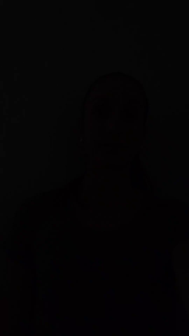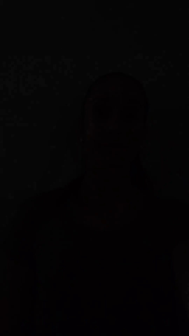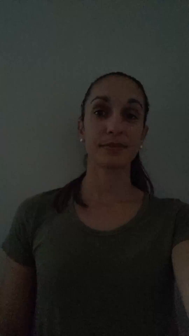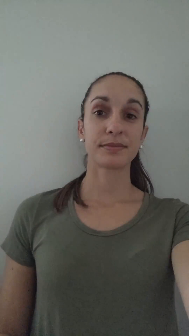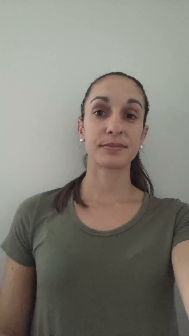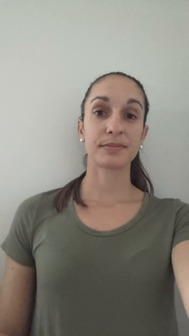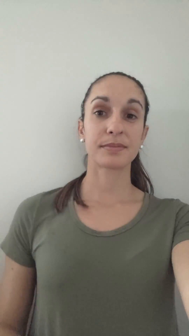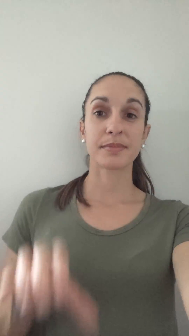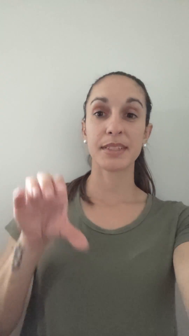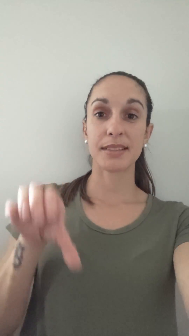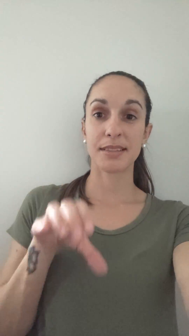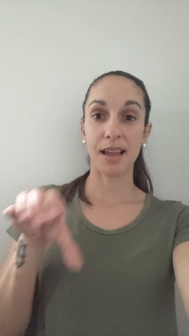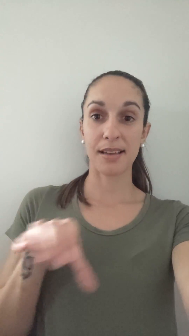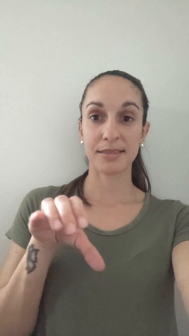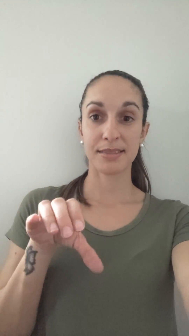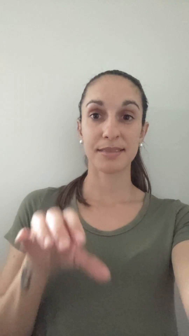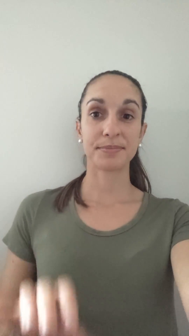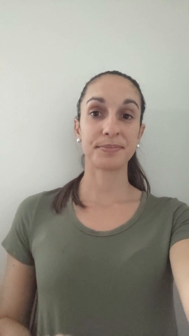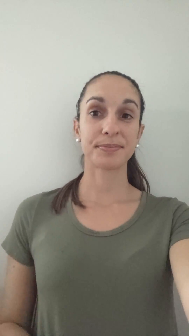does